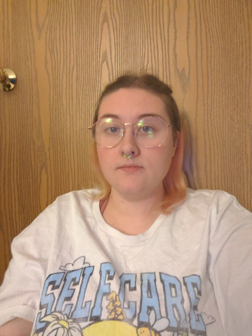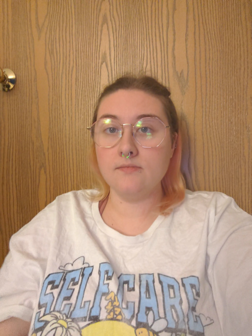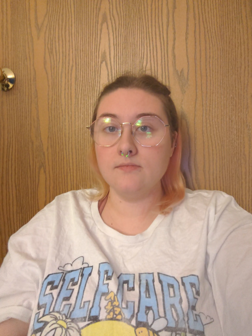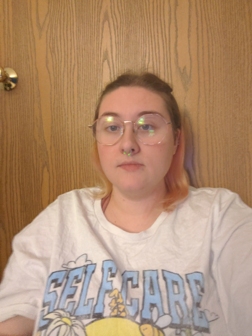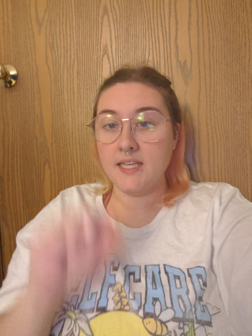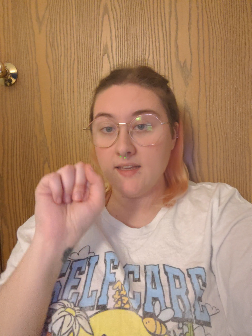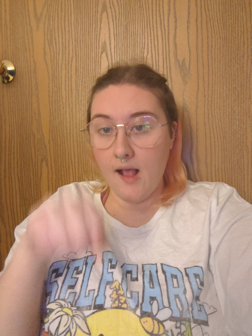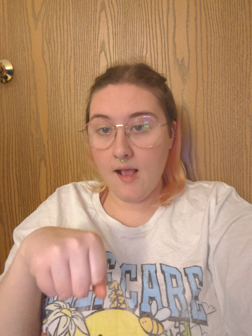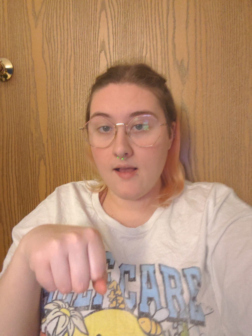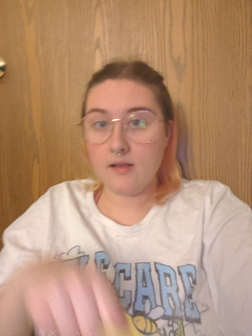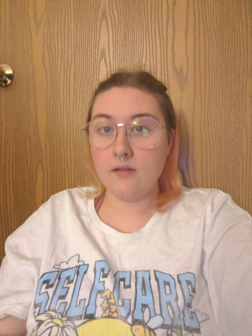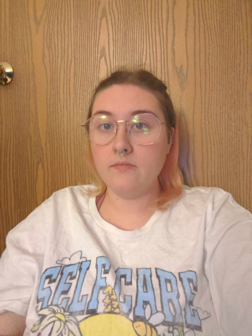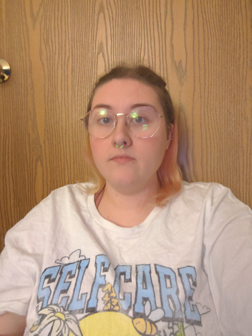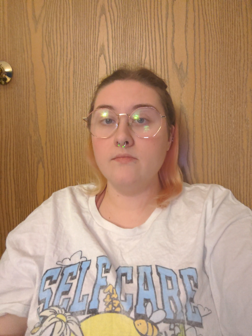can